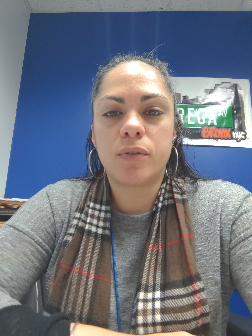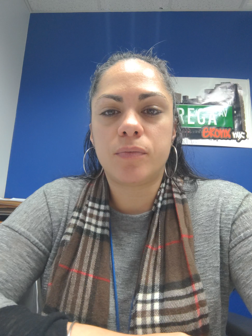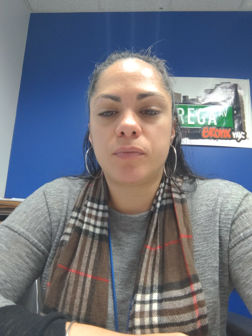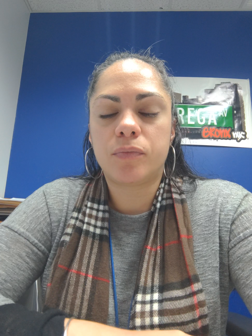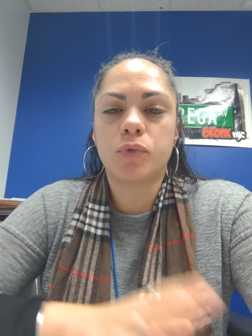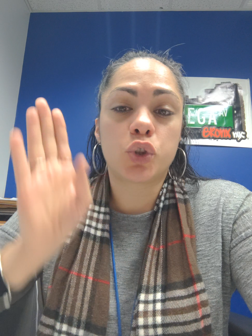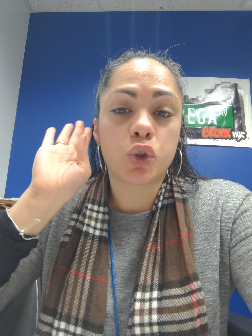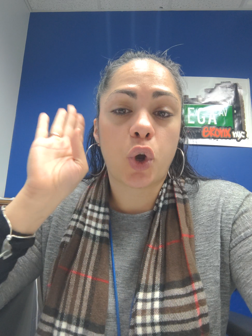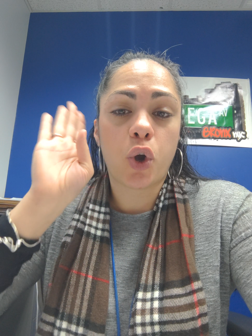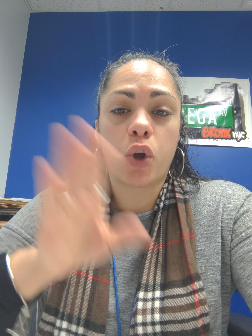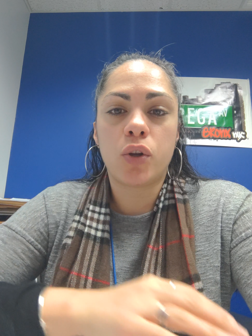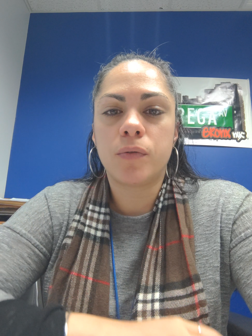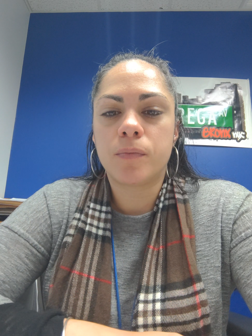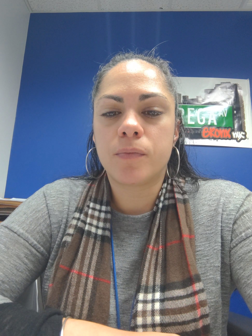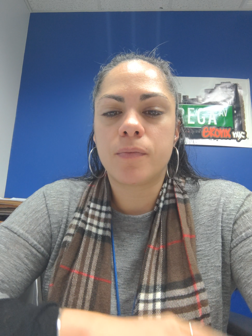dog